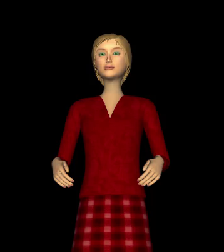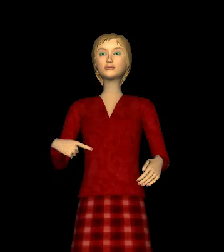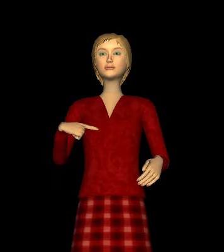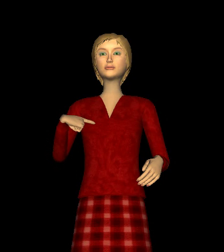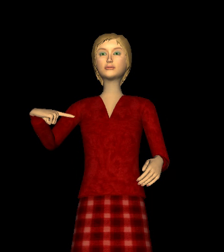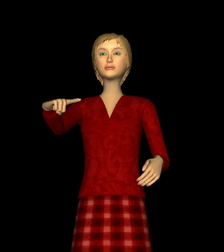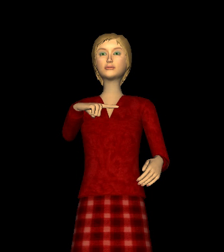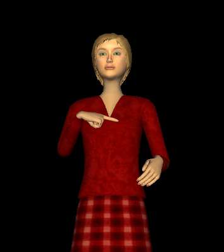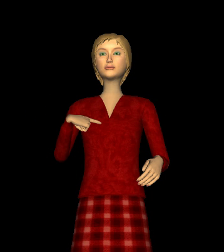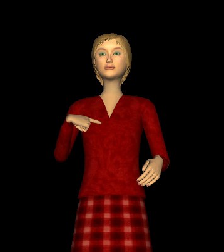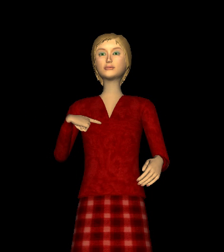نحن